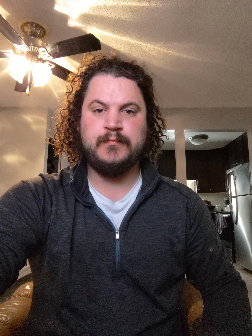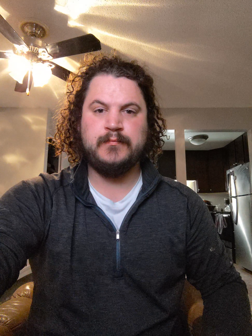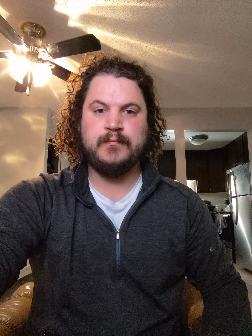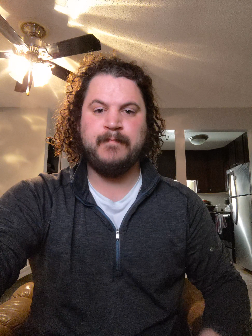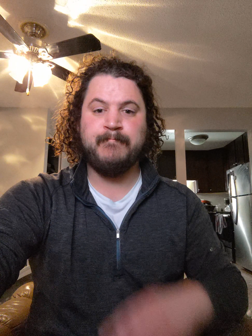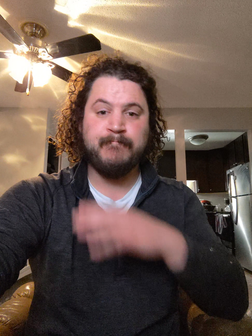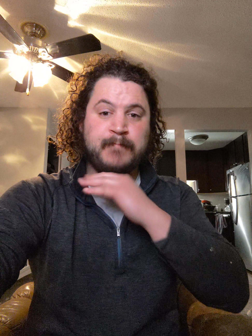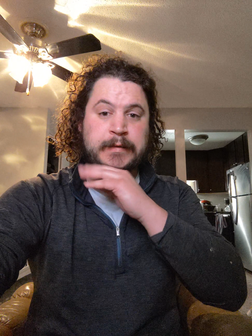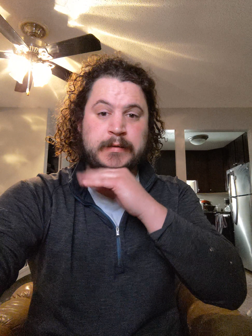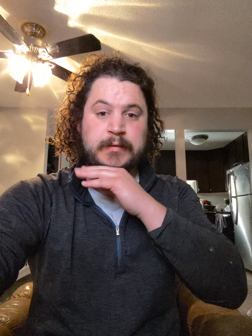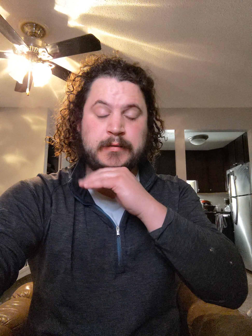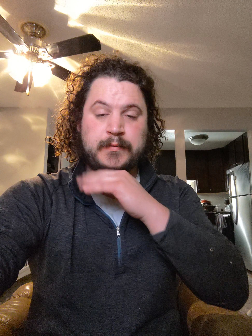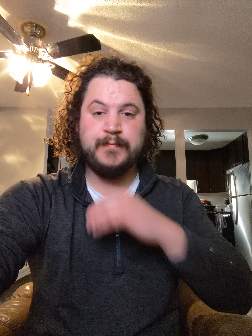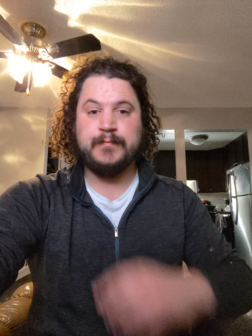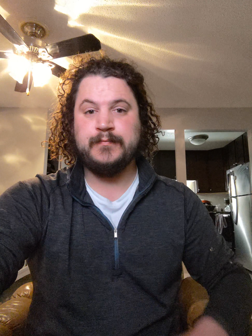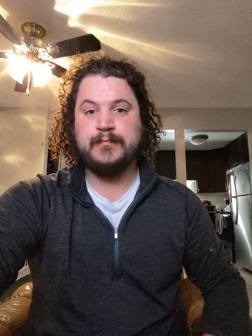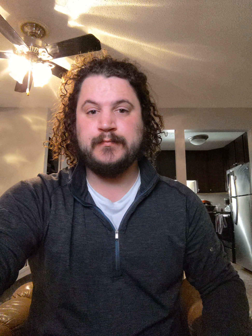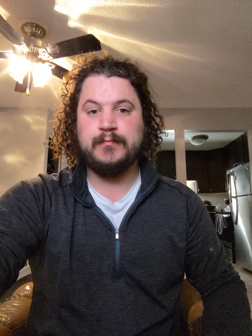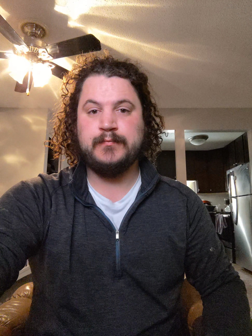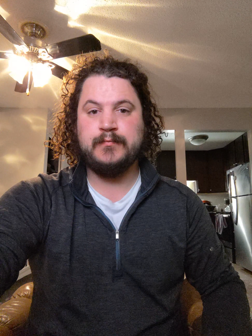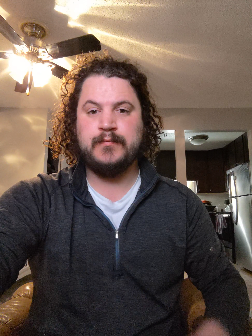pig